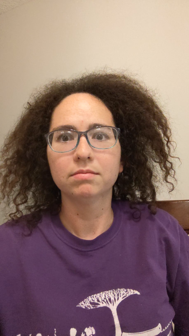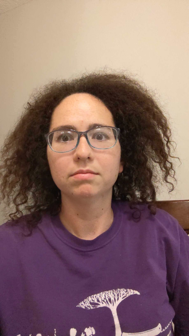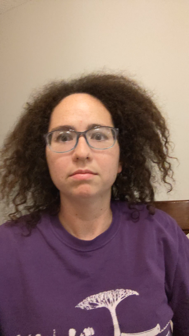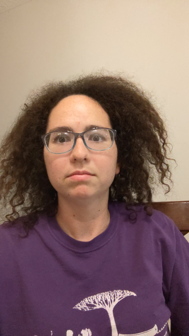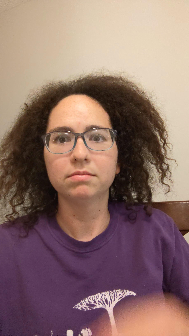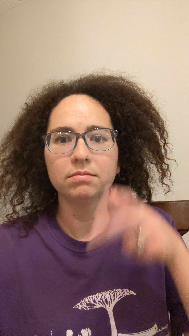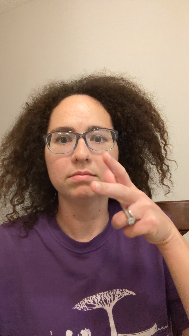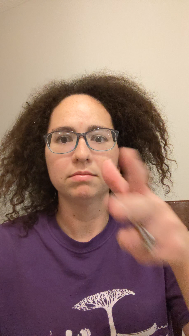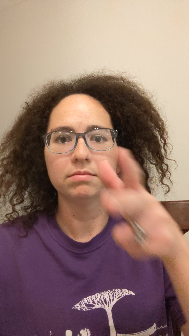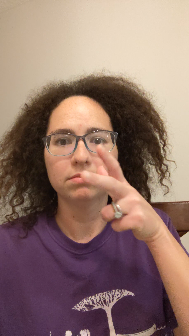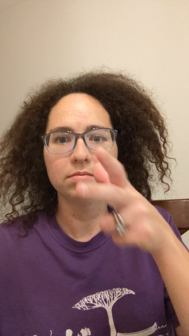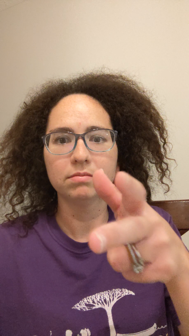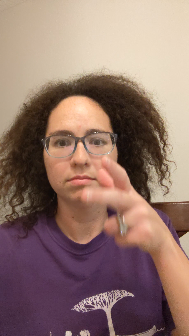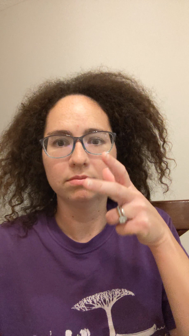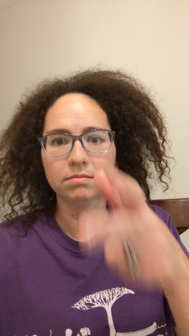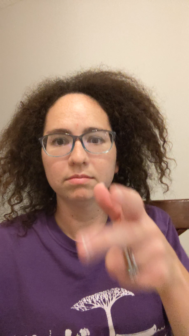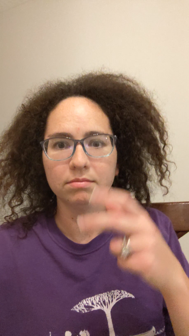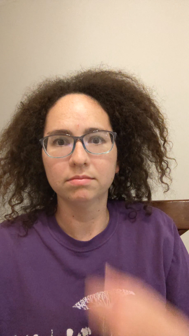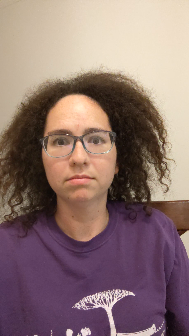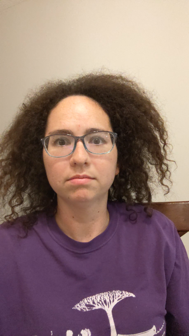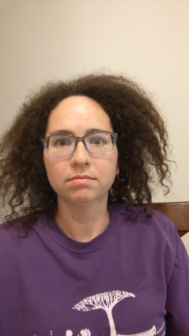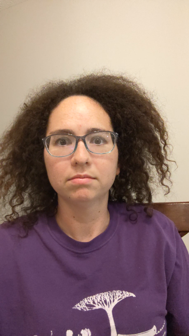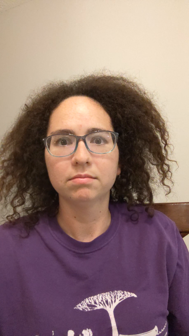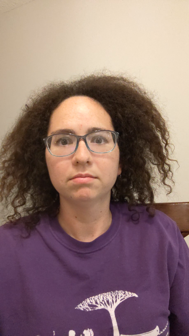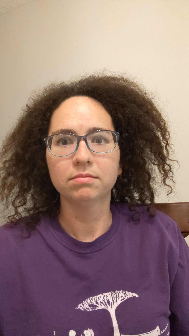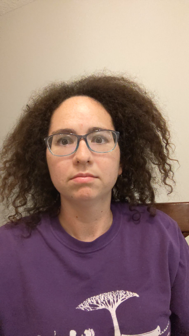garage